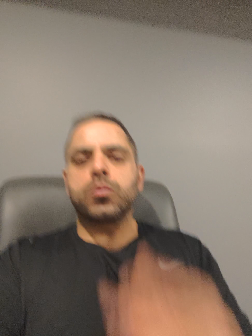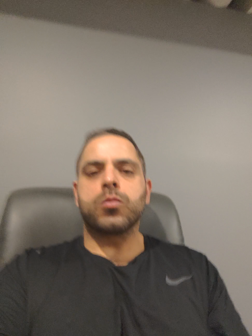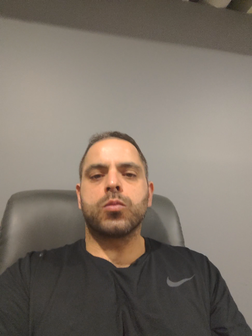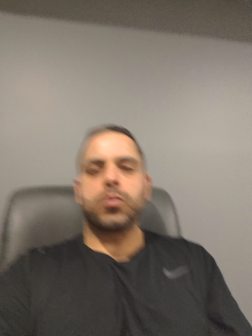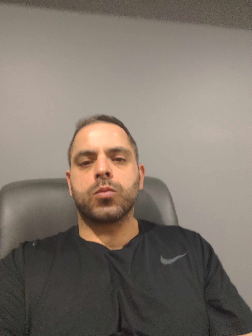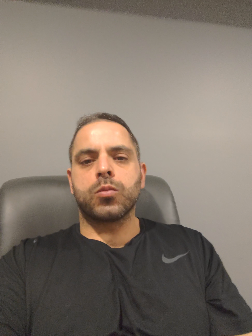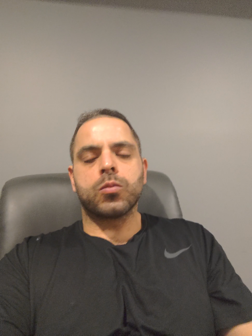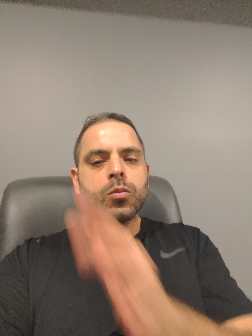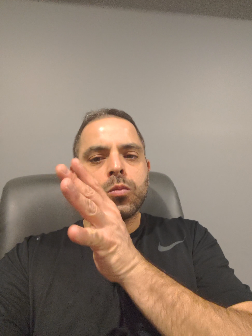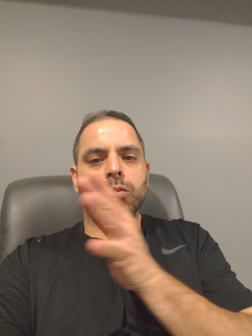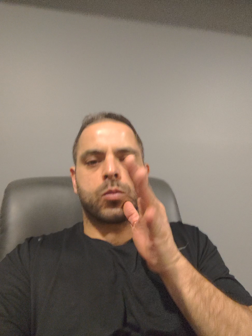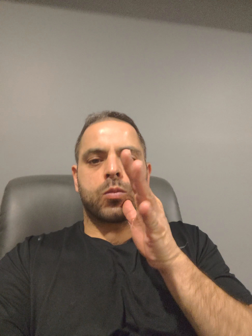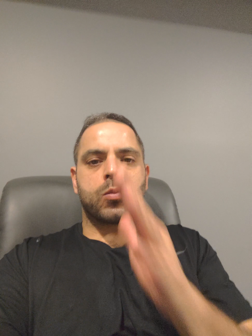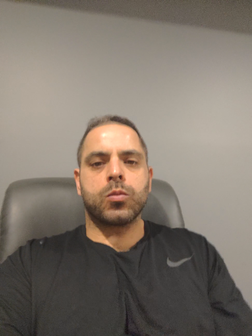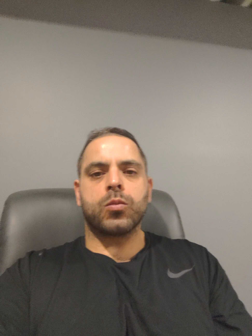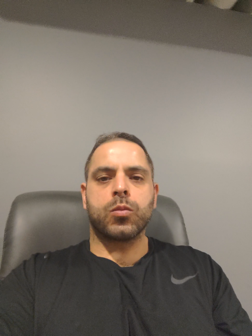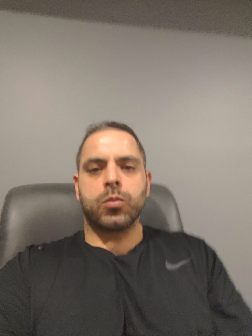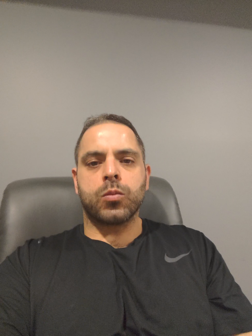farm